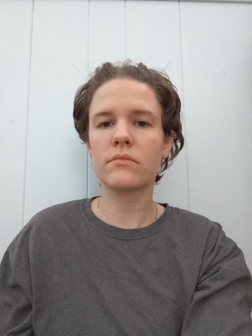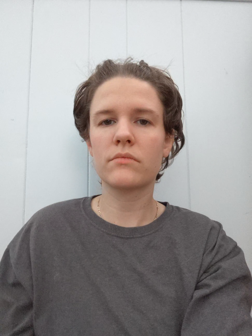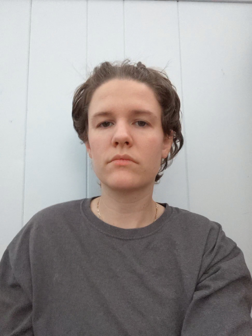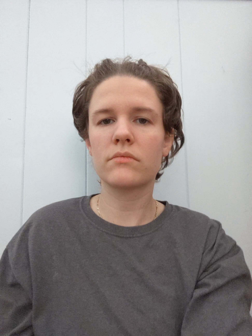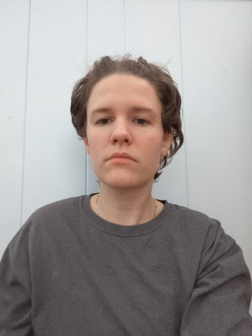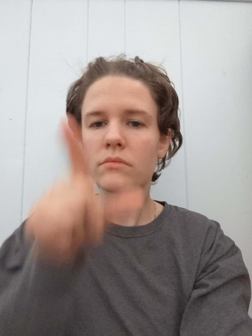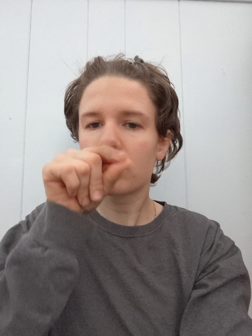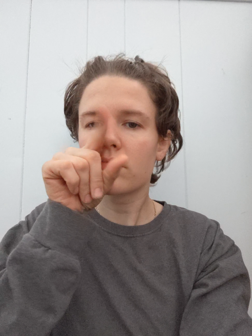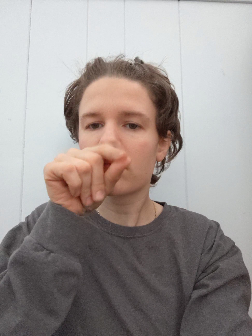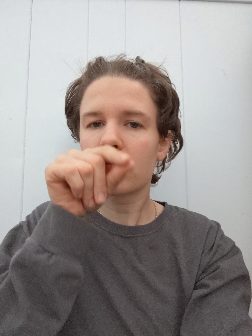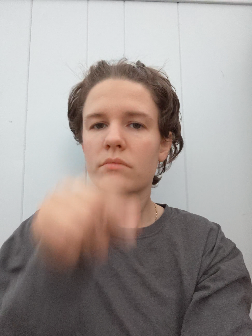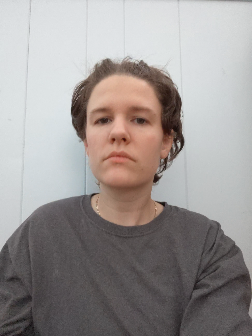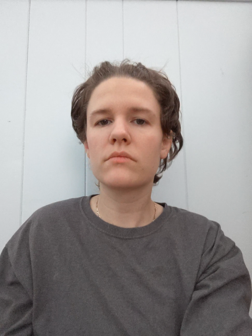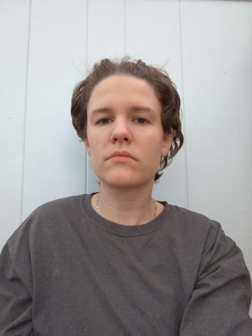bird